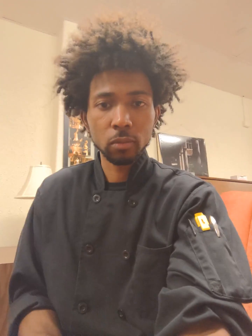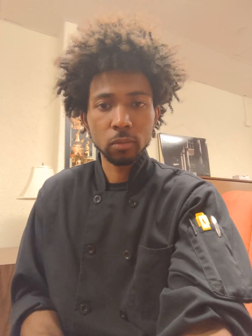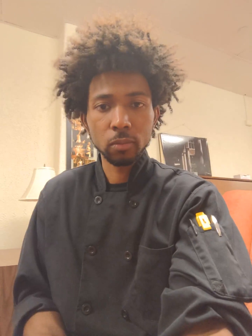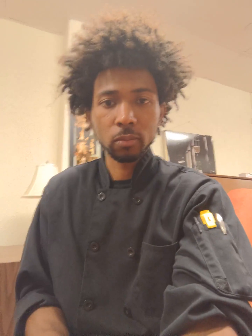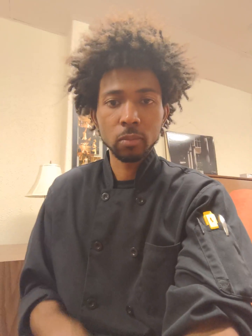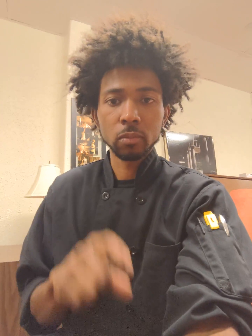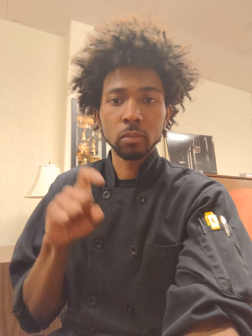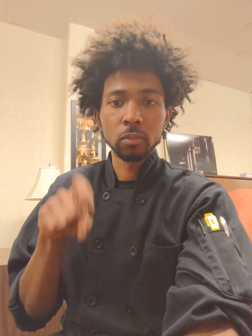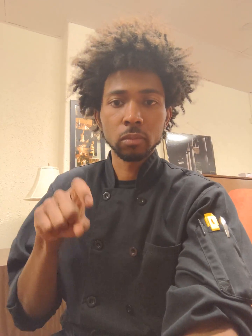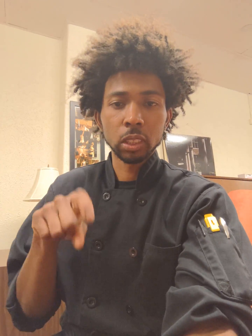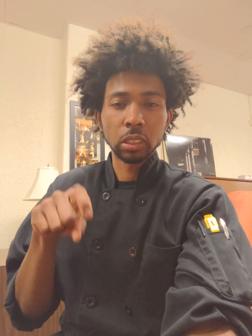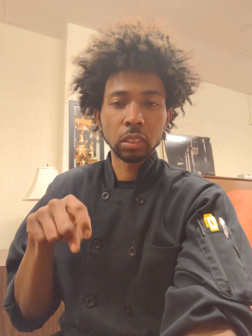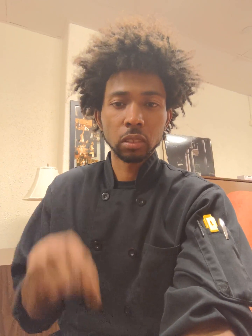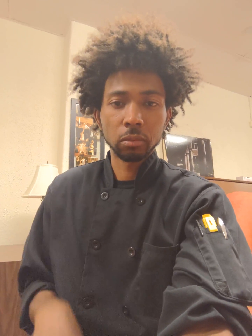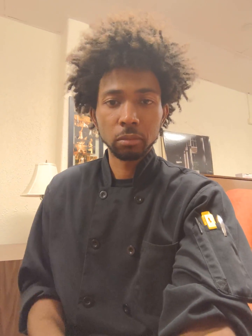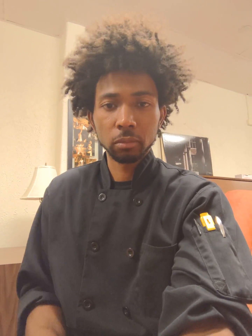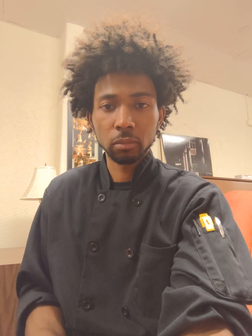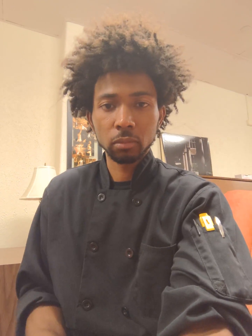should